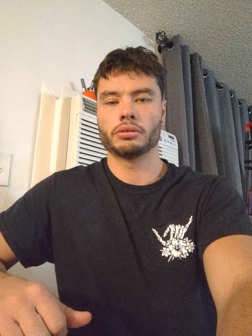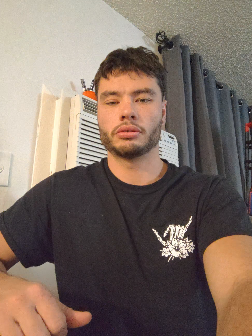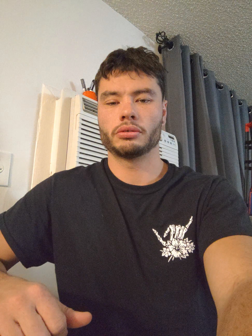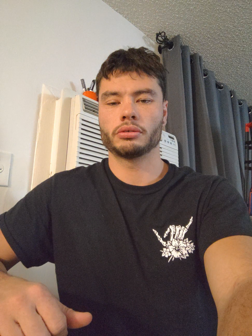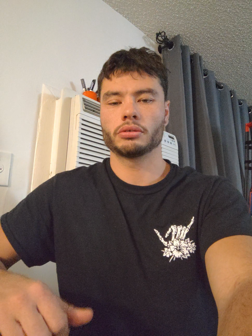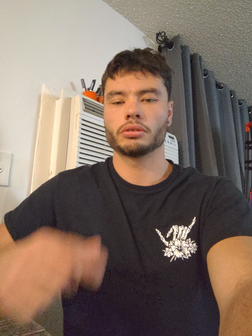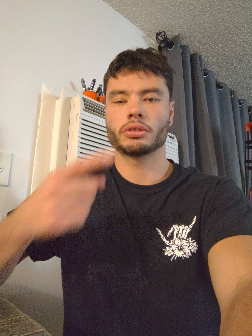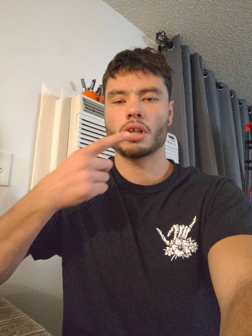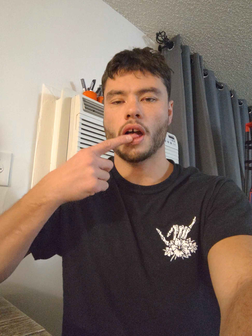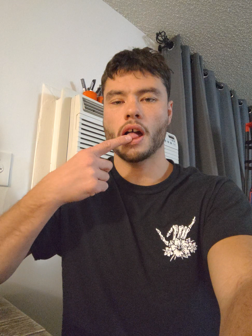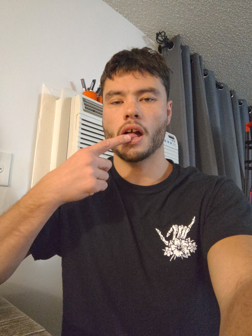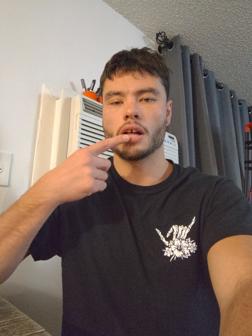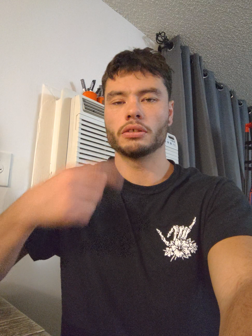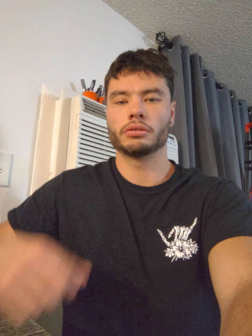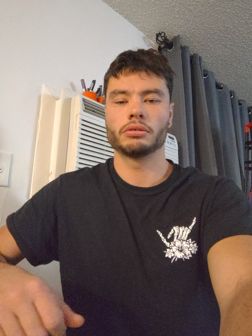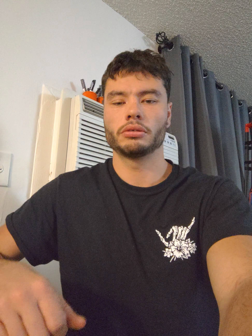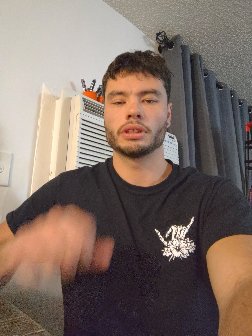tongue